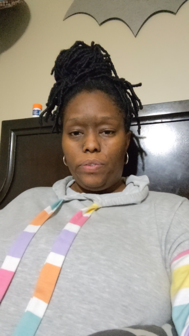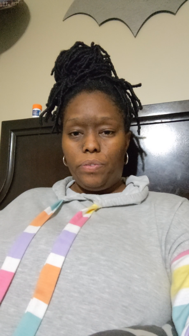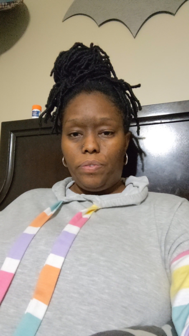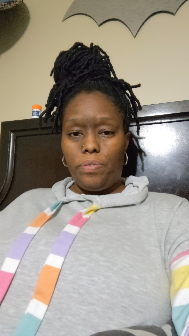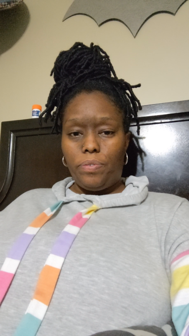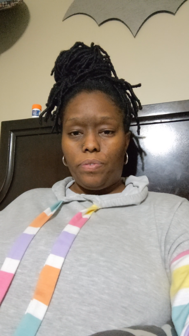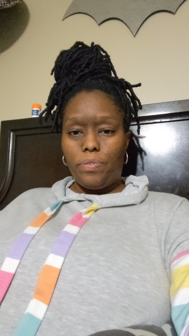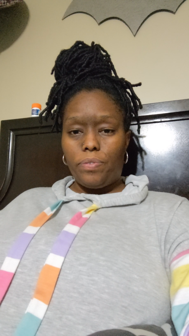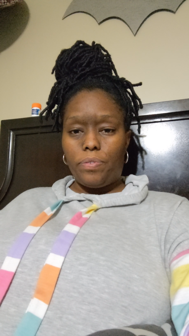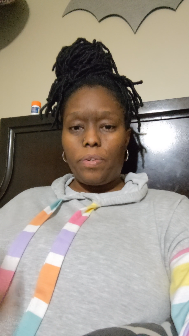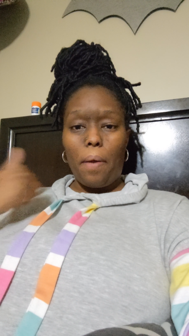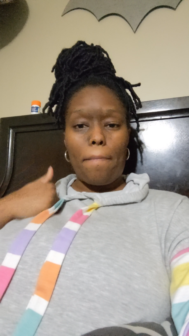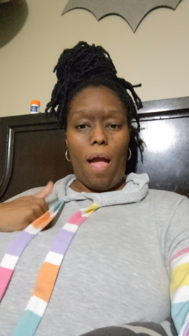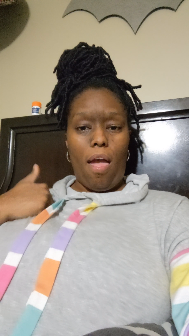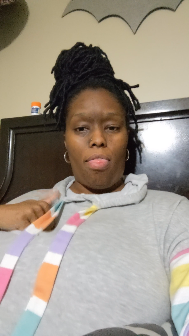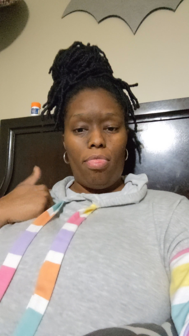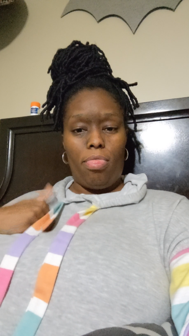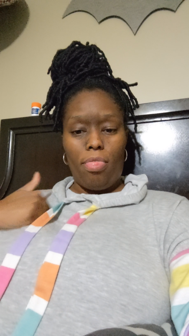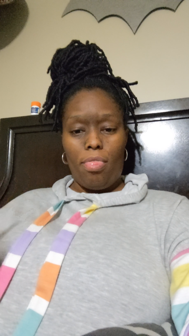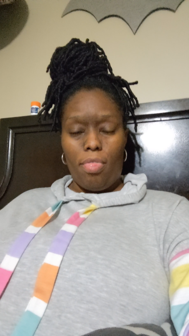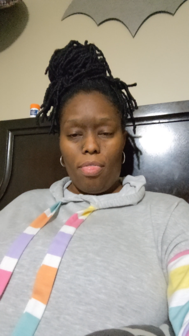bathtub